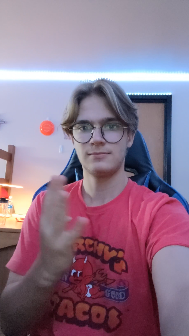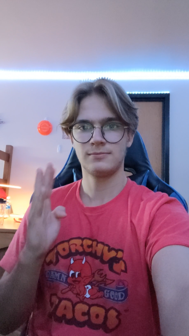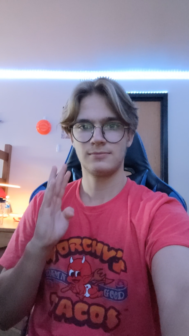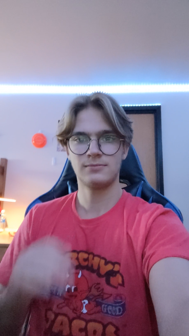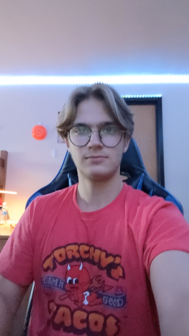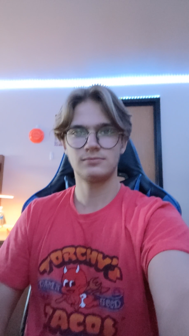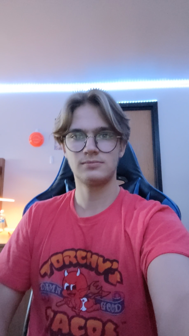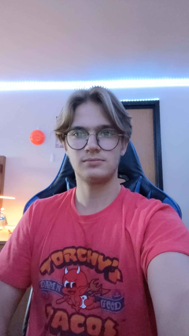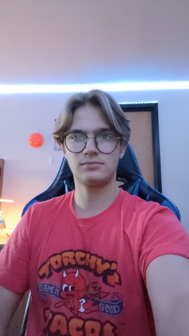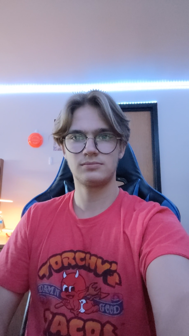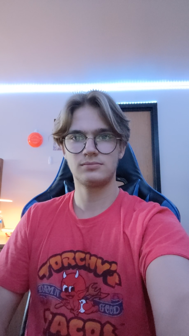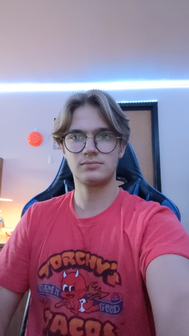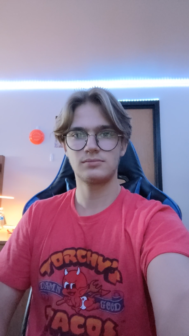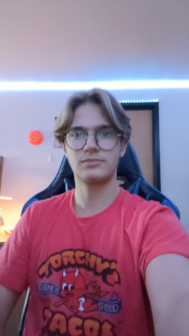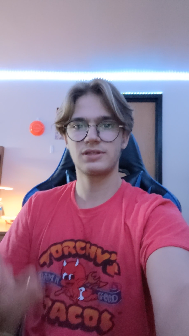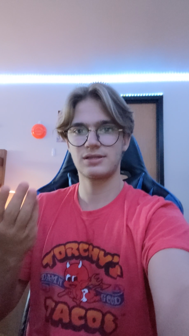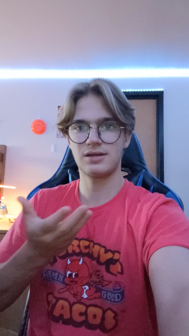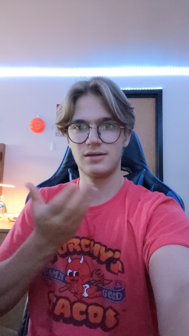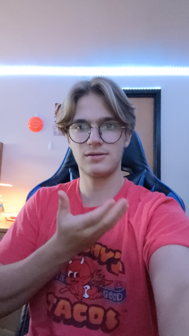carry